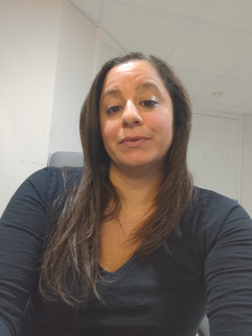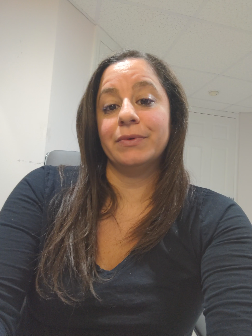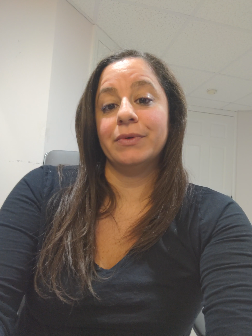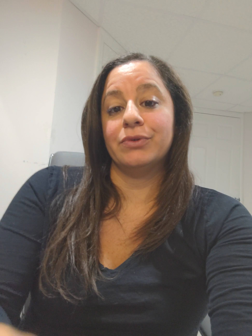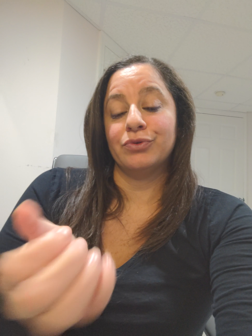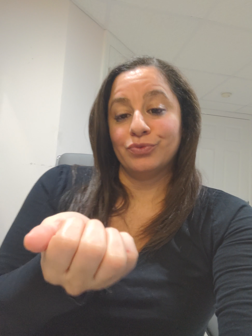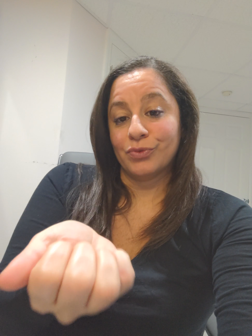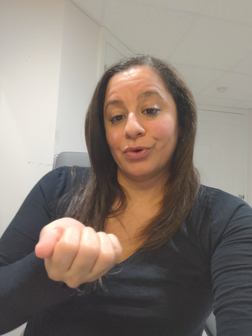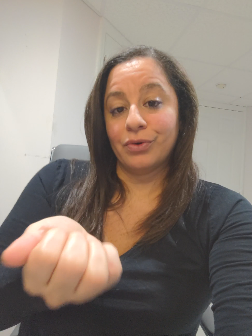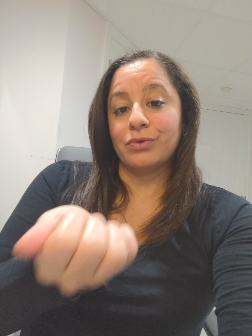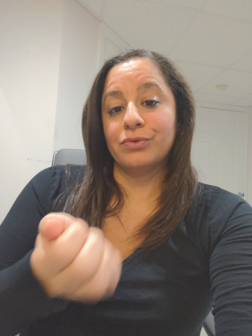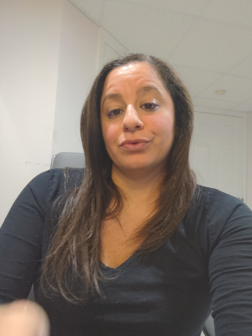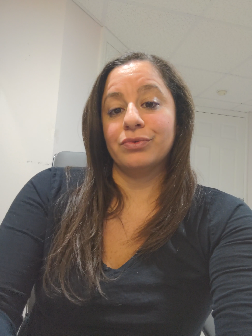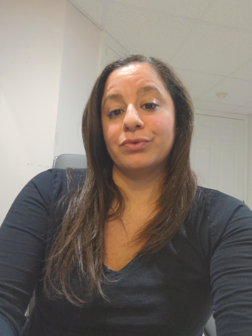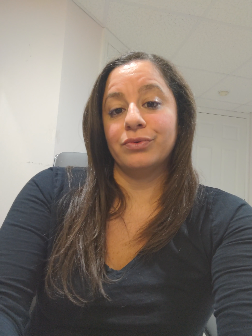drawer